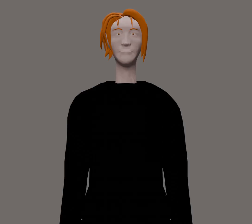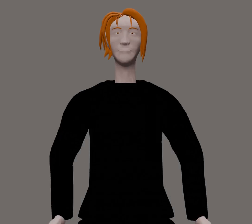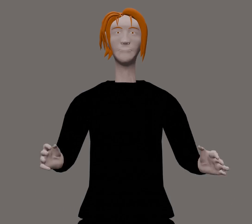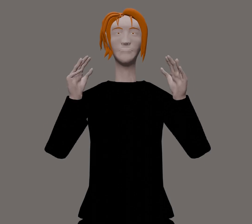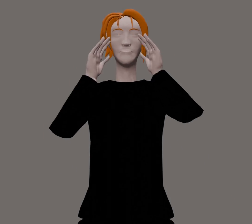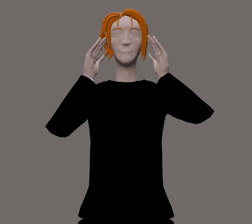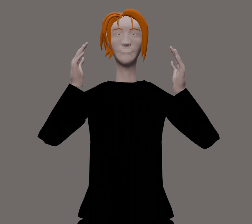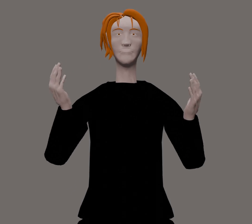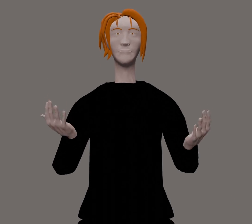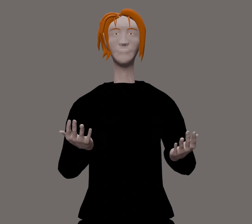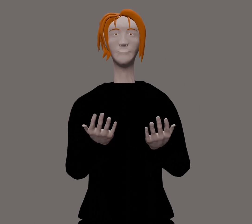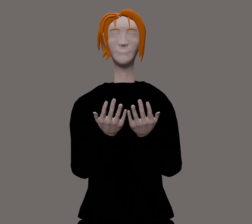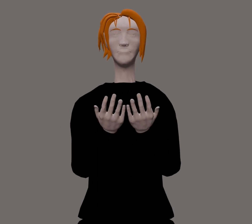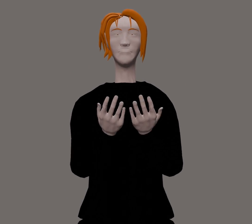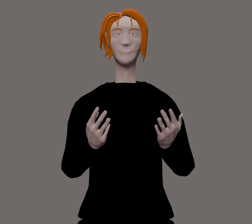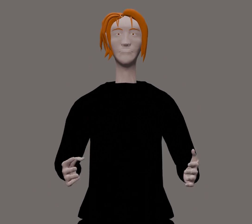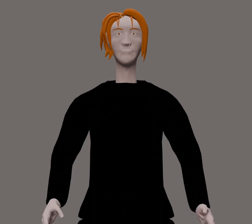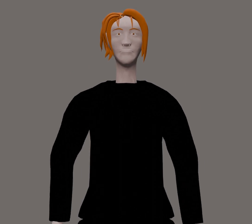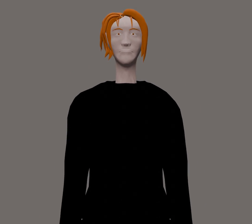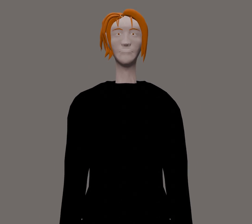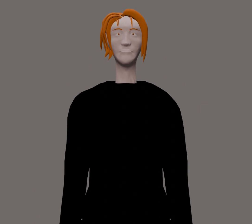Beard